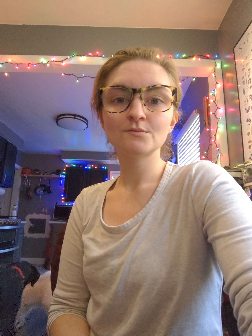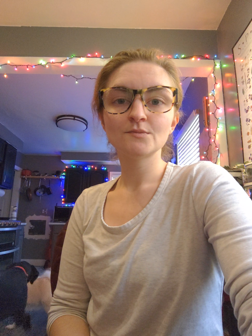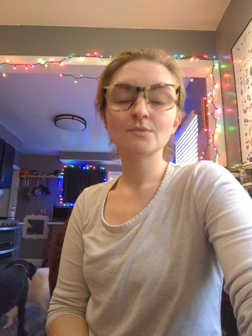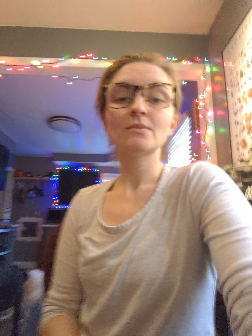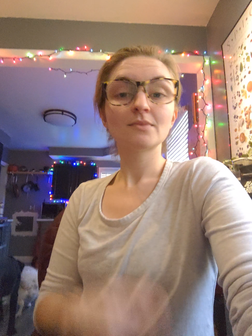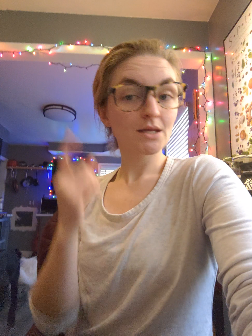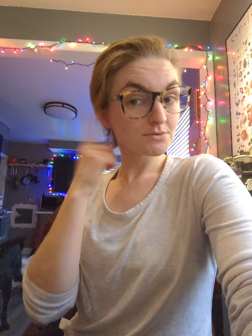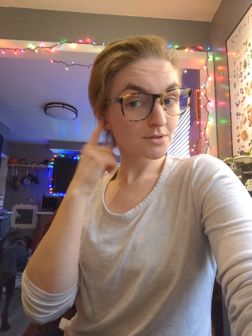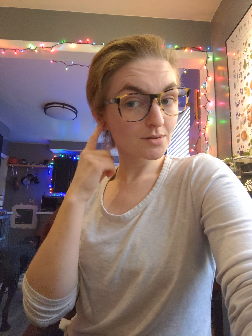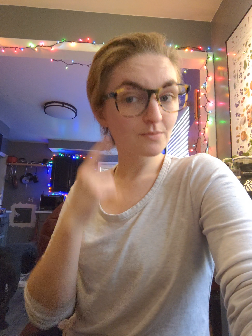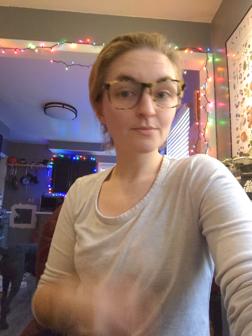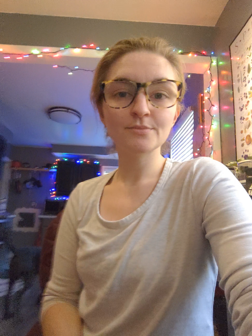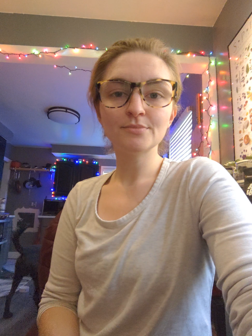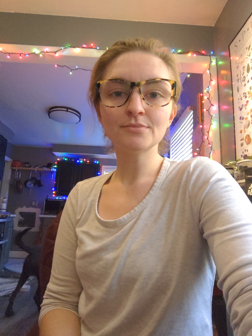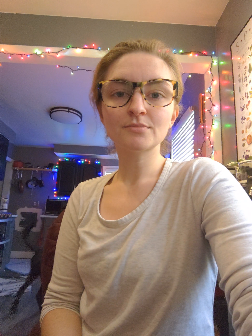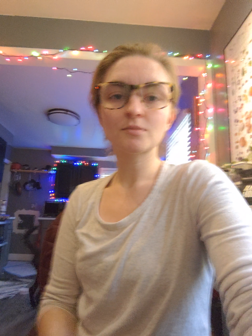hear